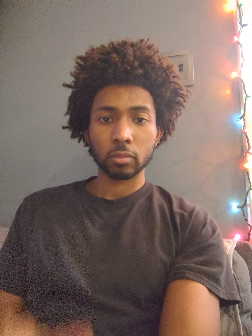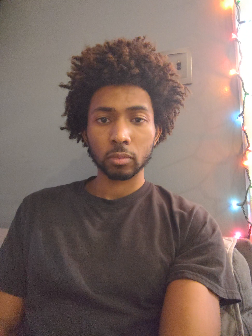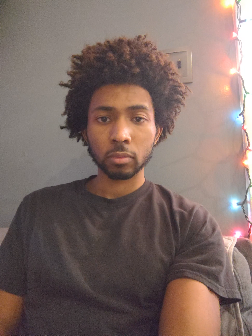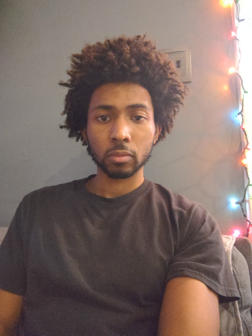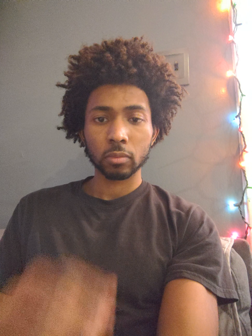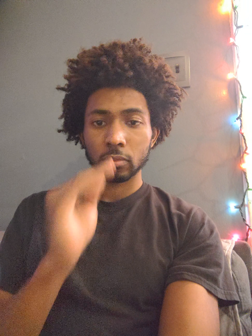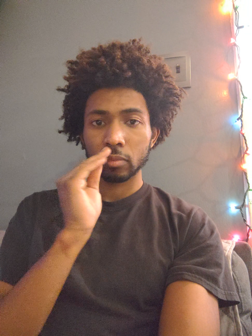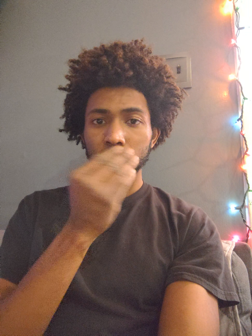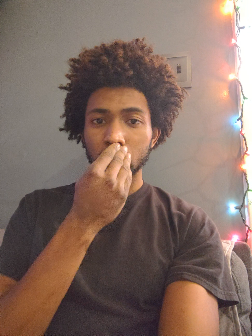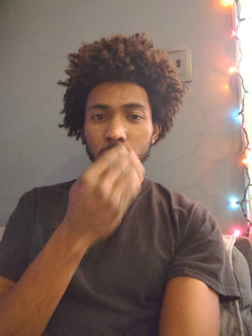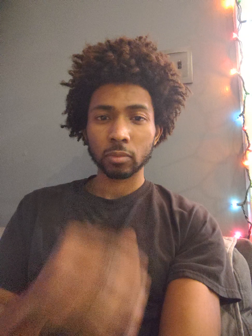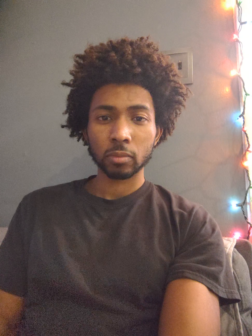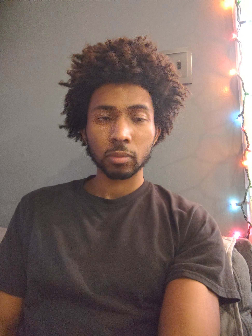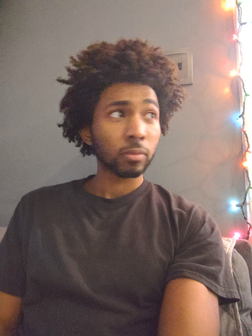flower